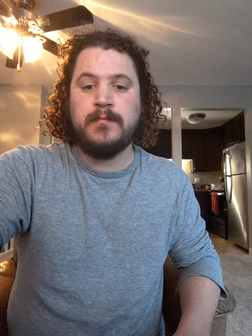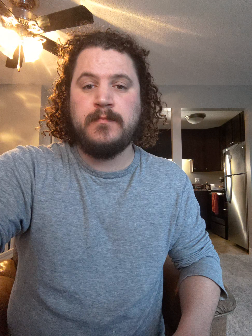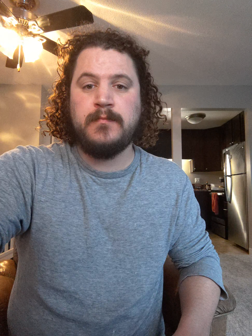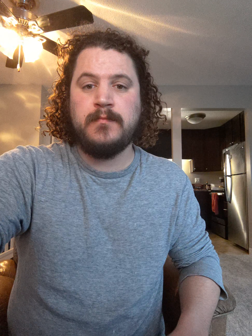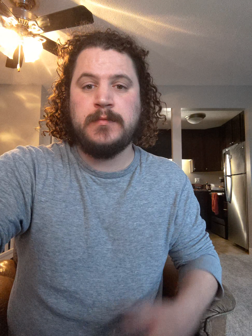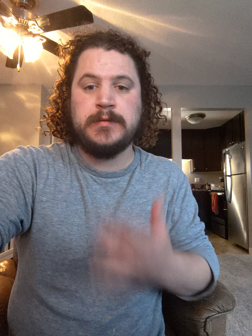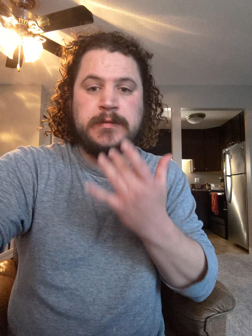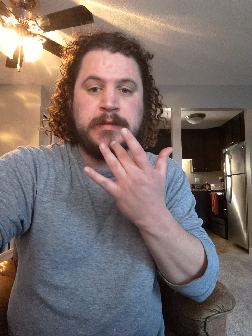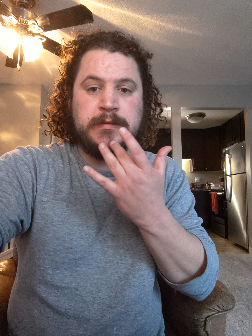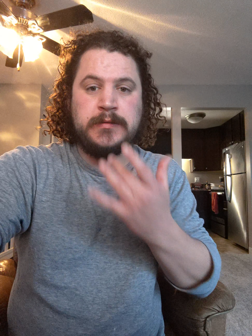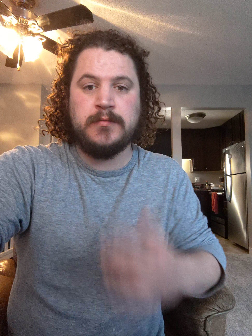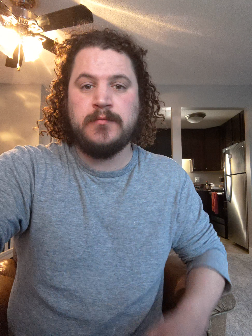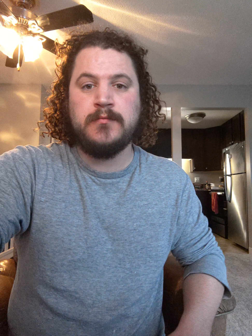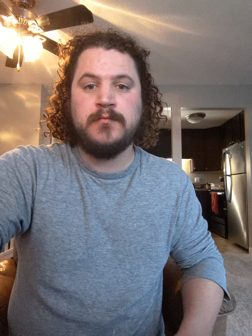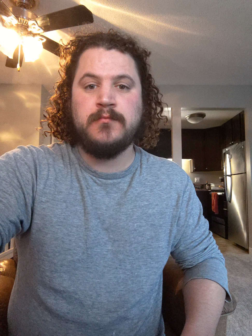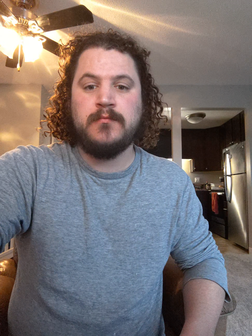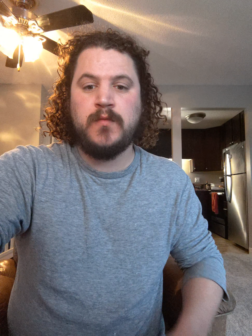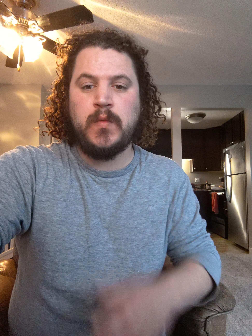taste